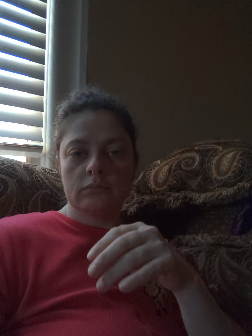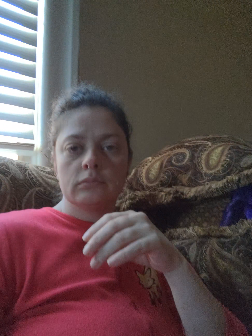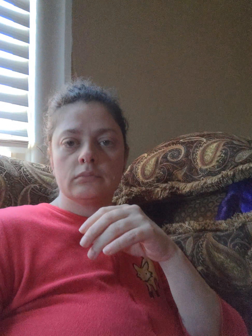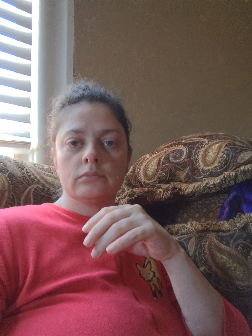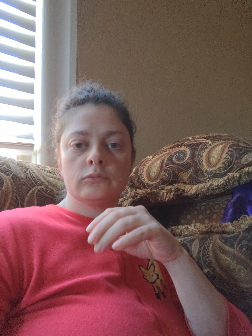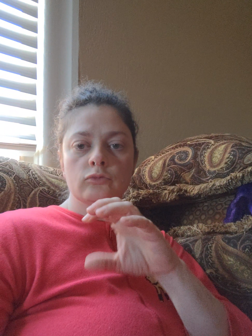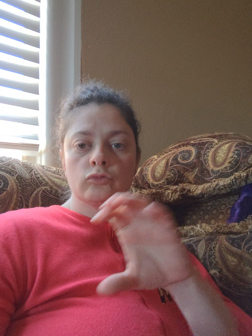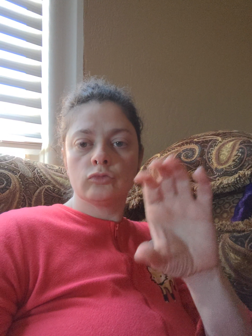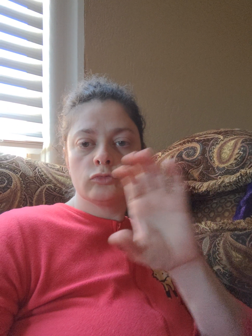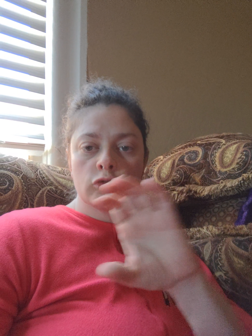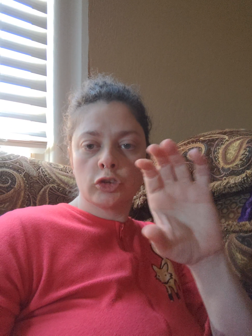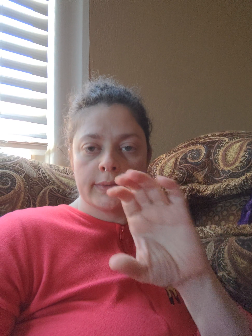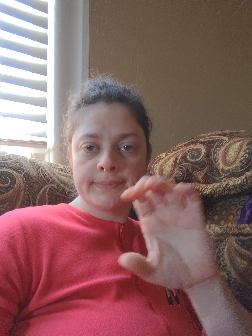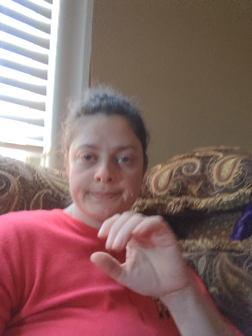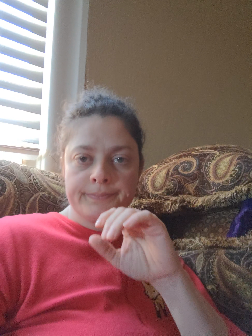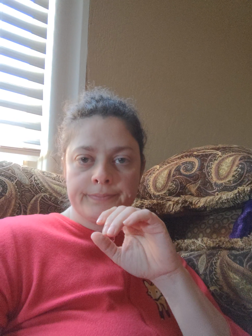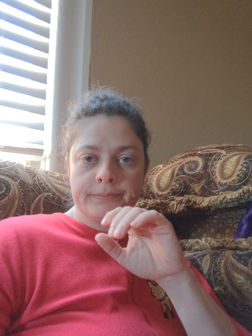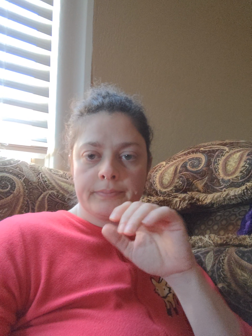chocolate